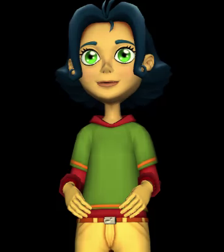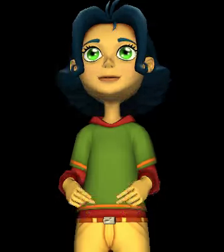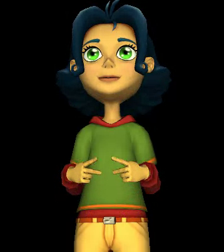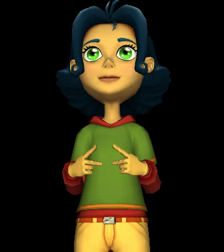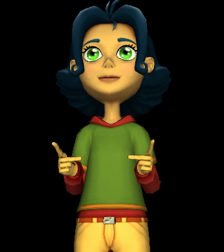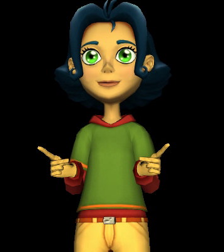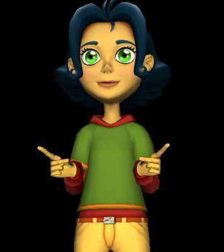إعلان عام